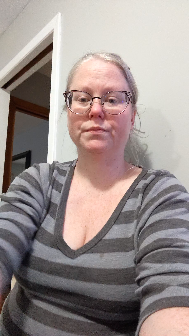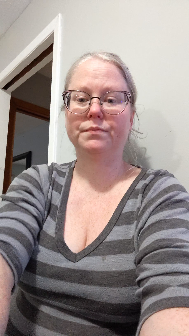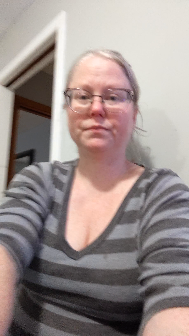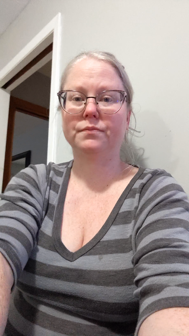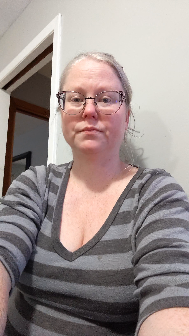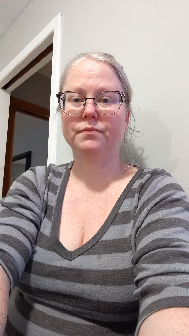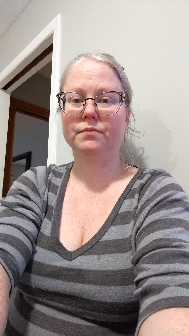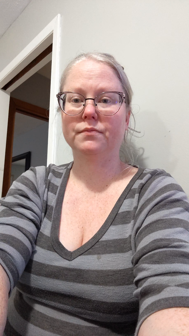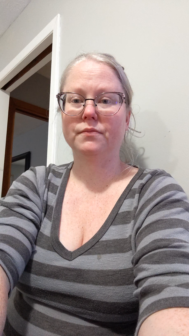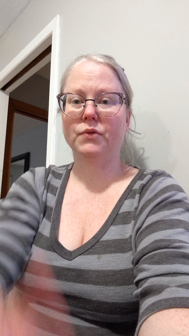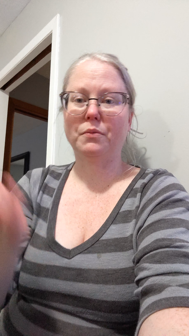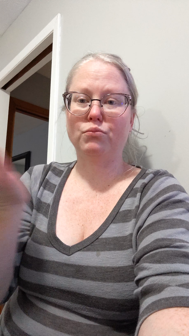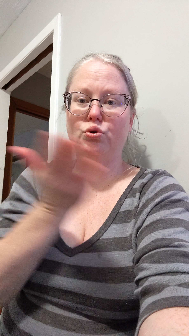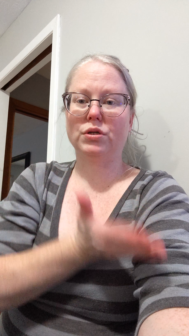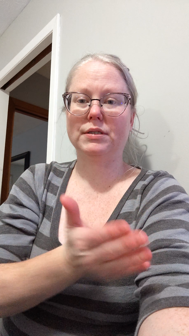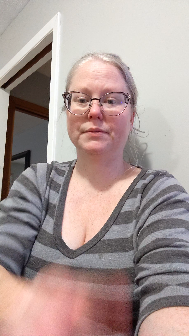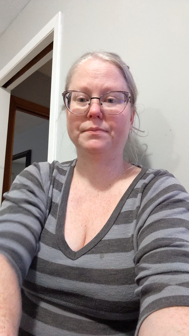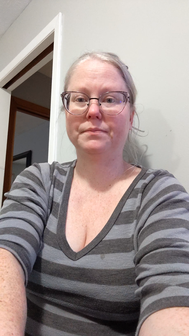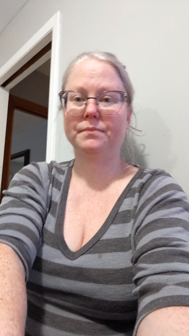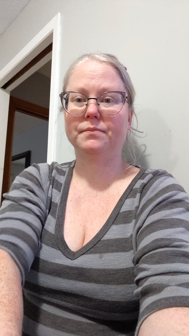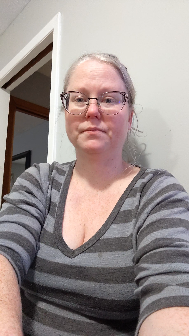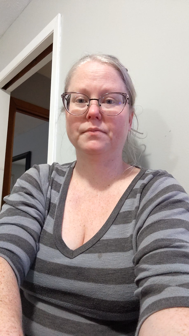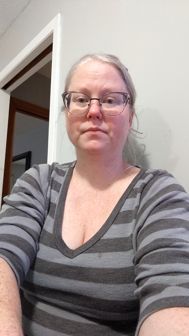bring